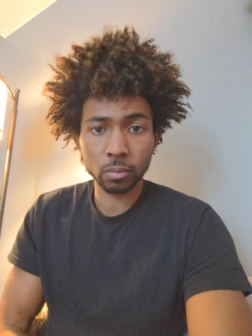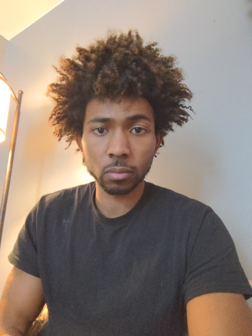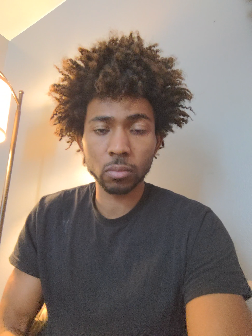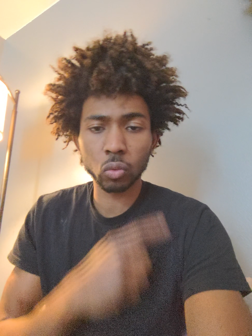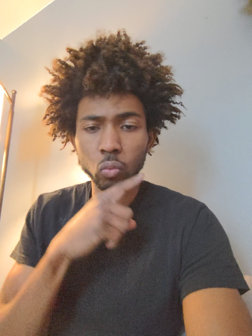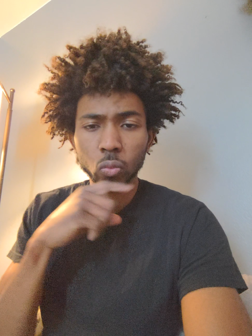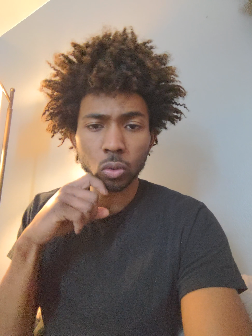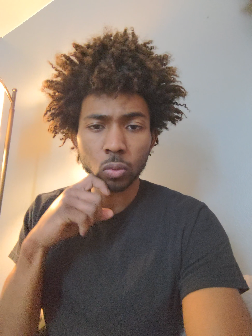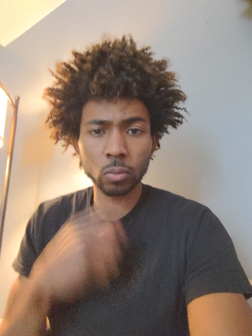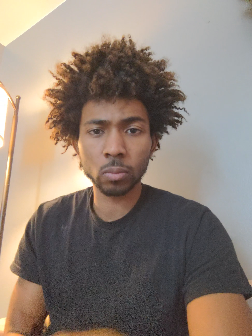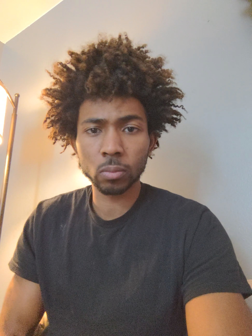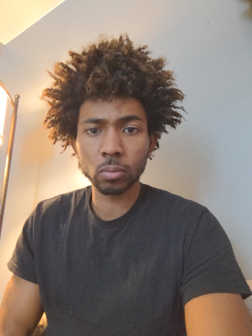dry